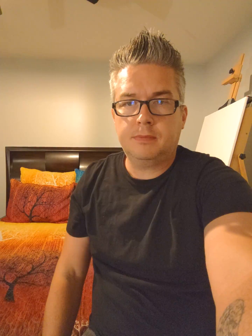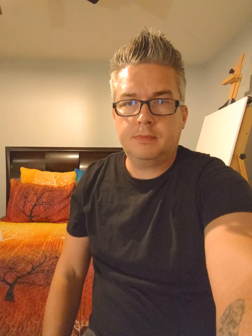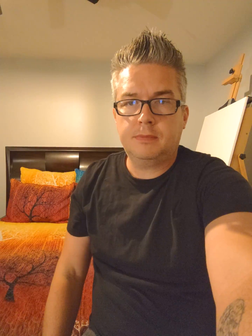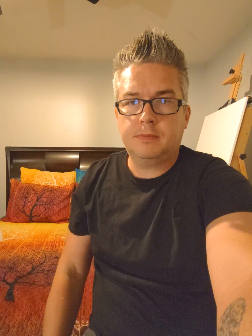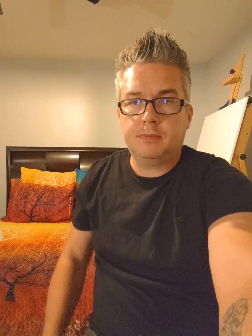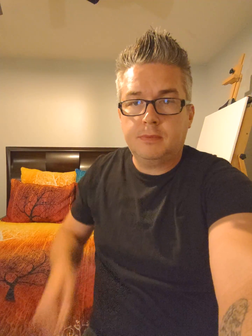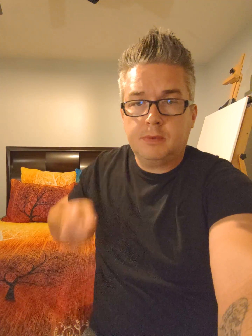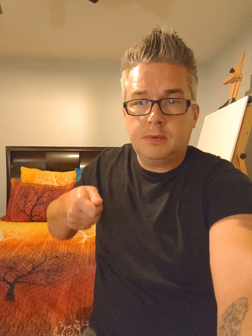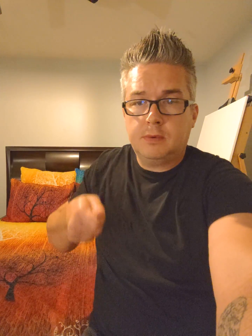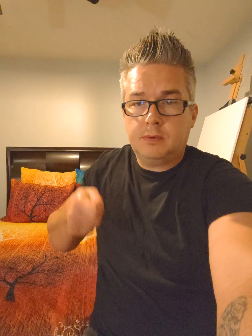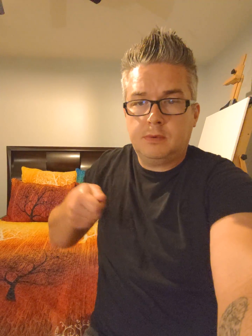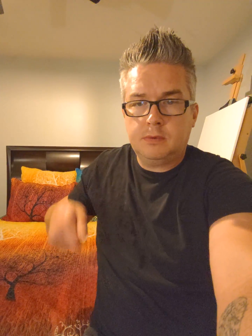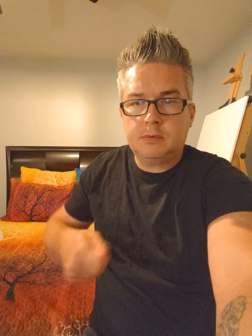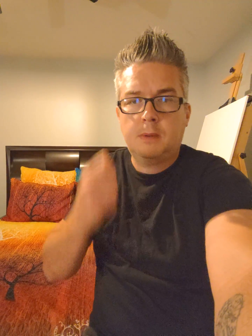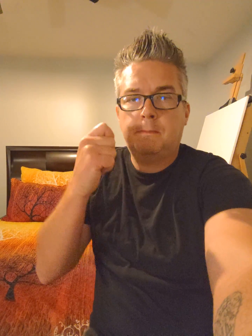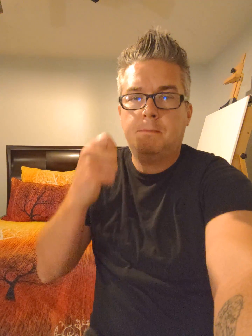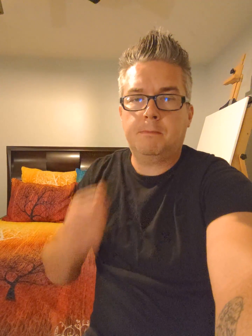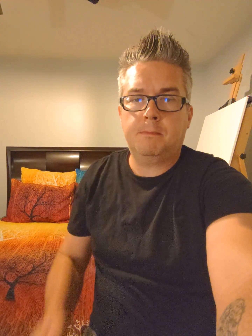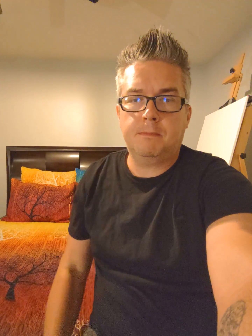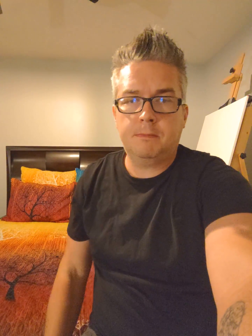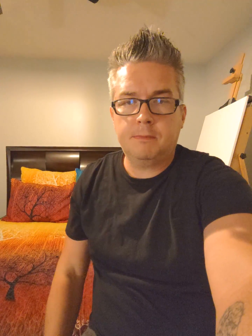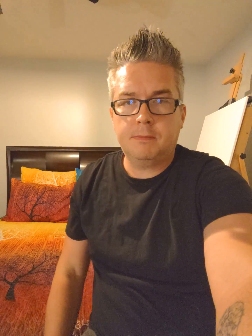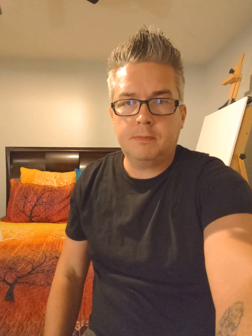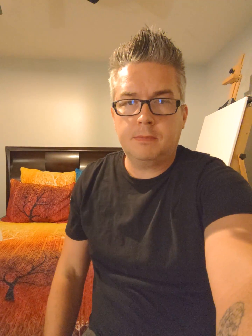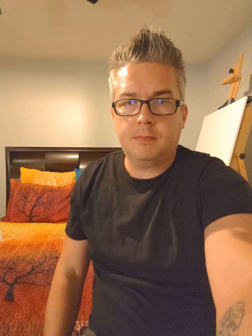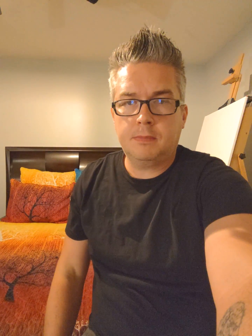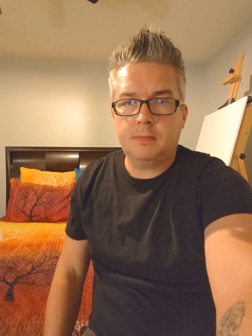shovel